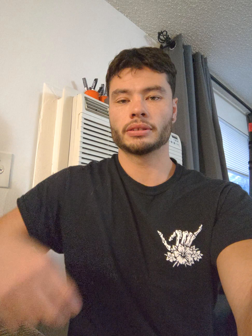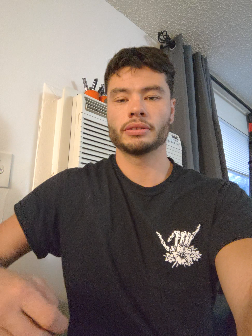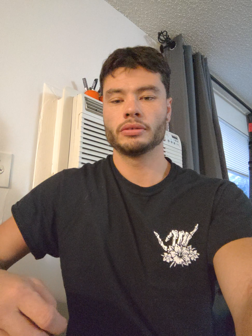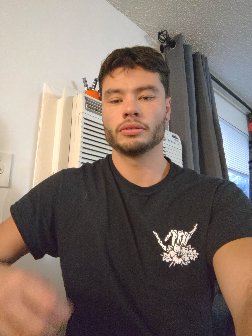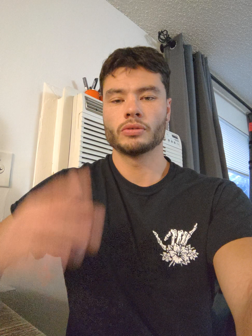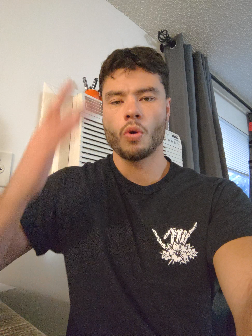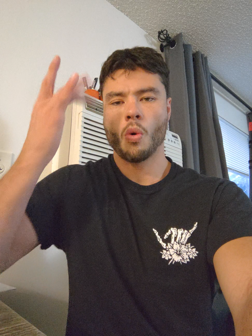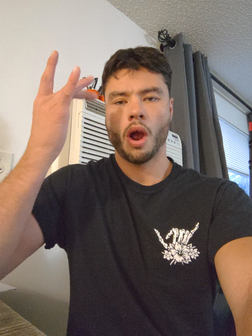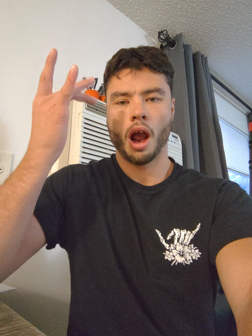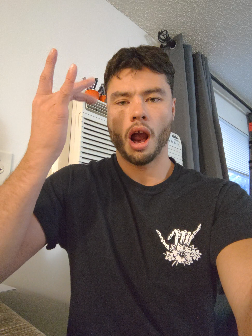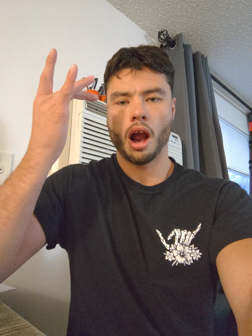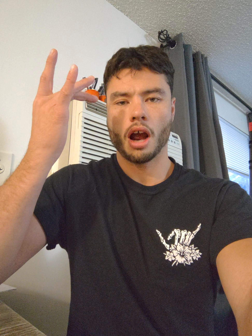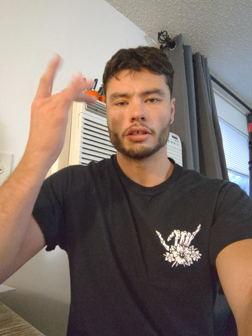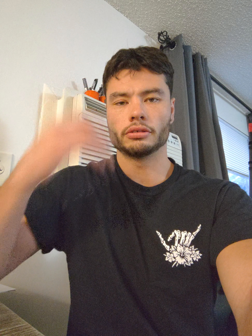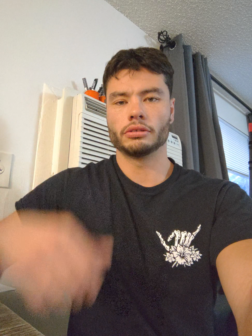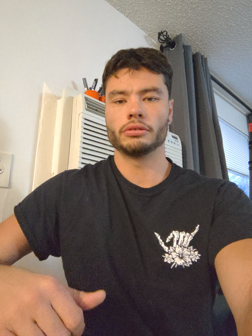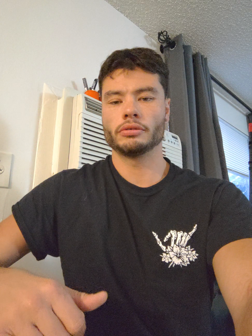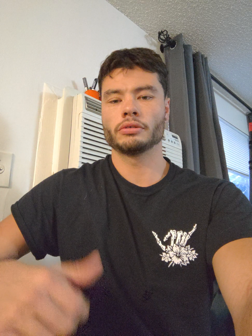why